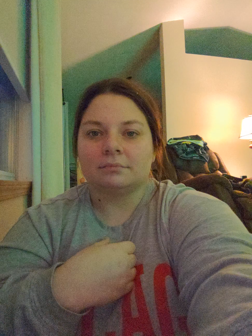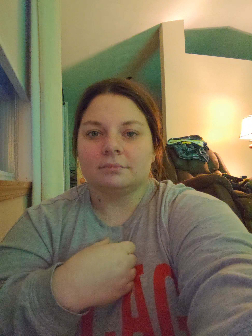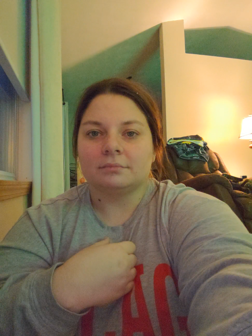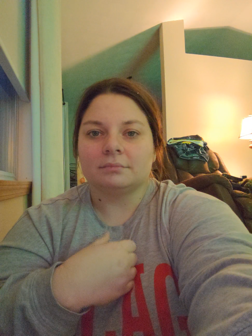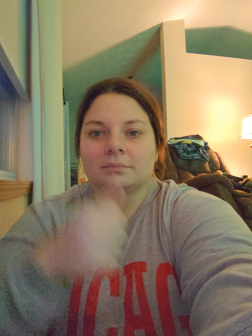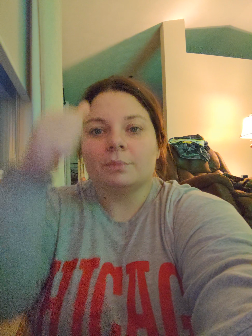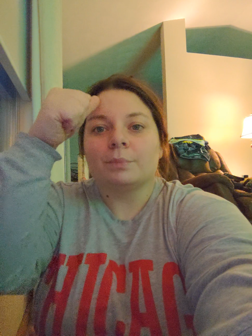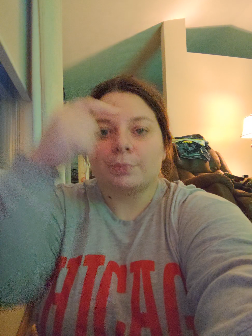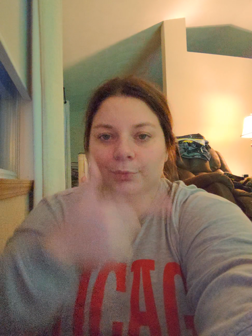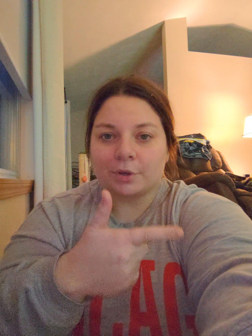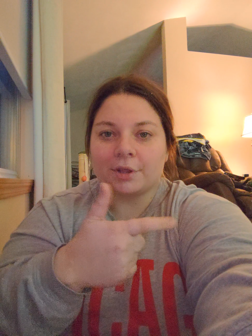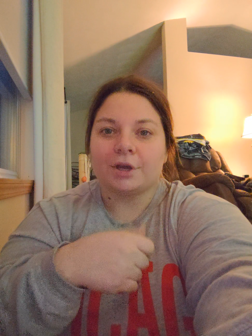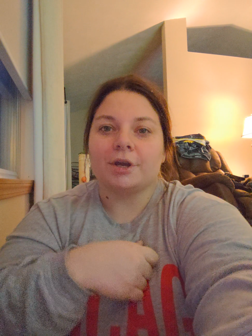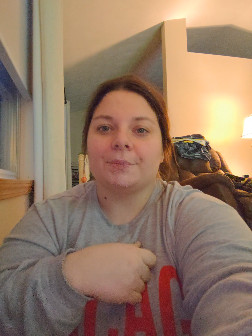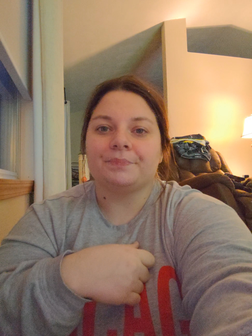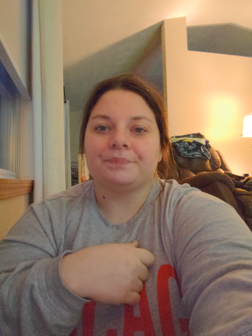brother